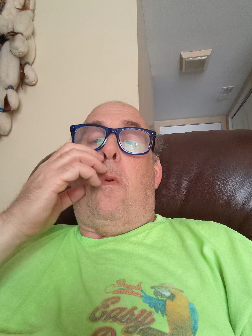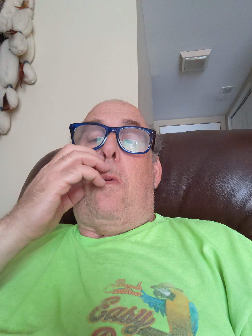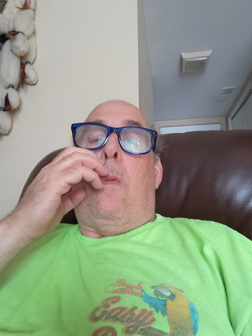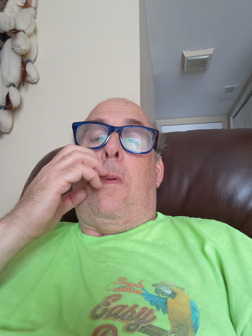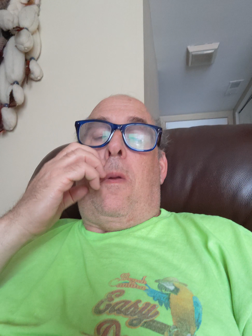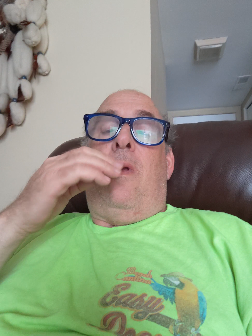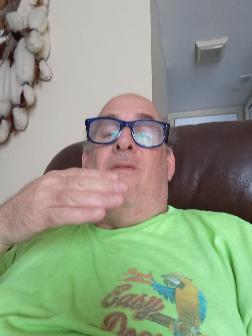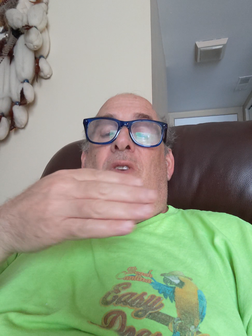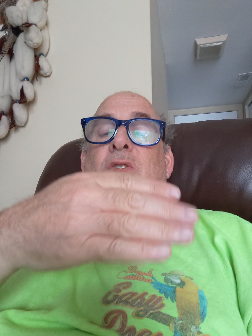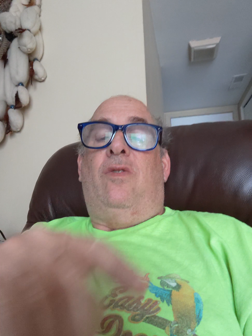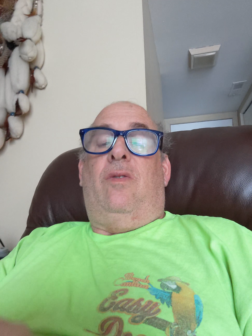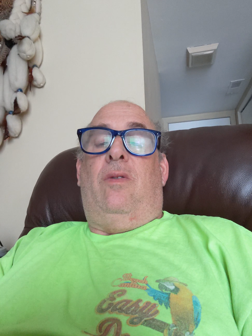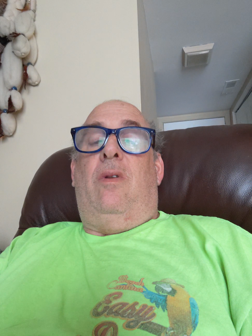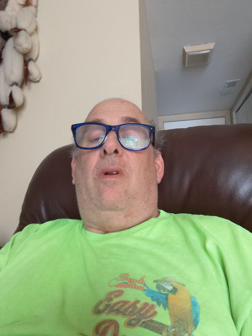fish